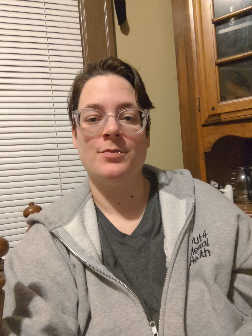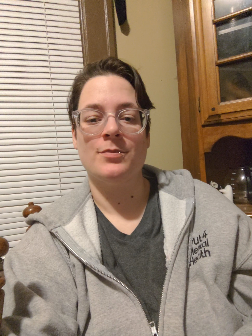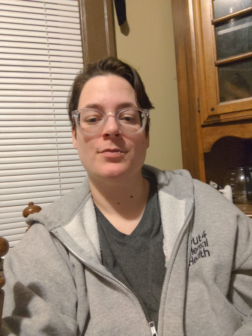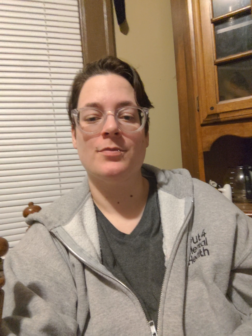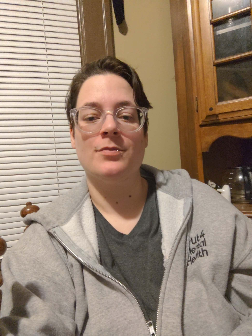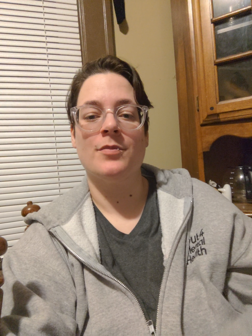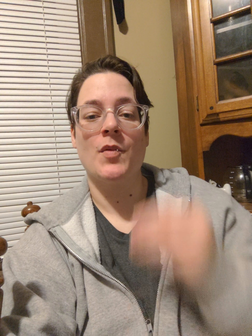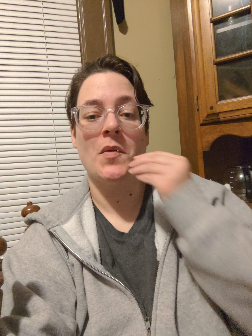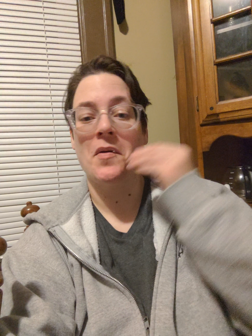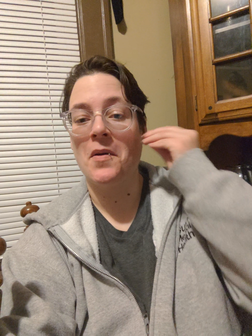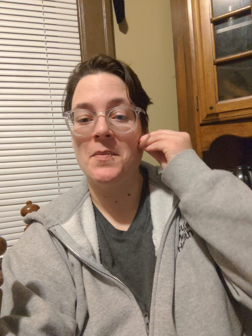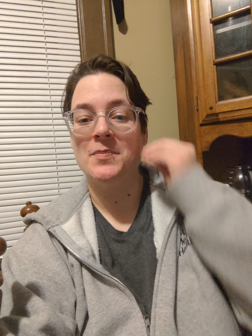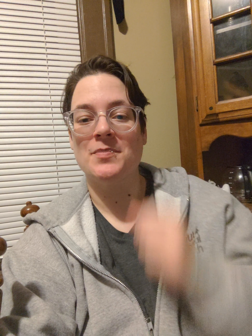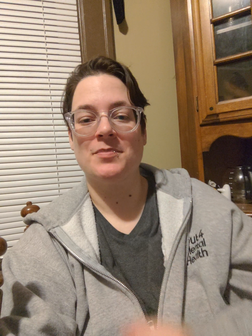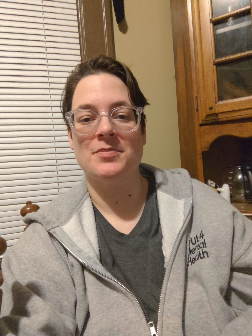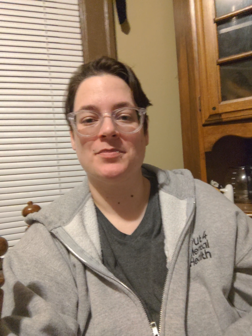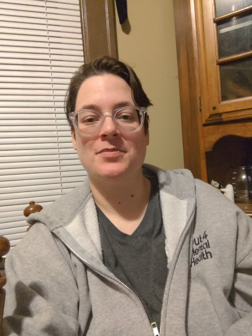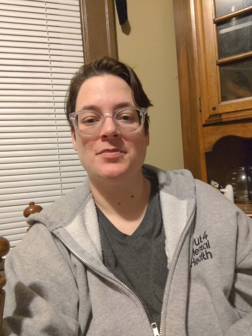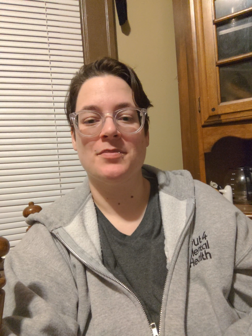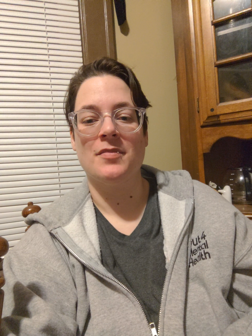home